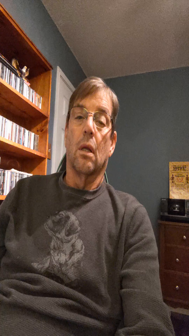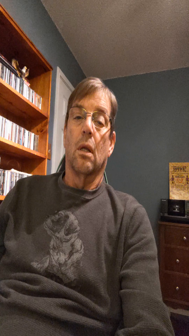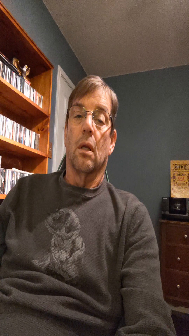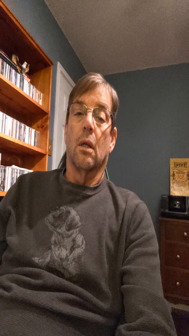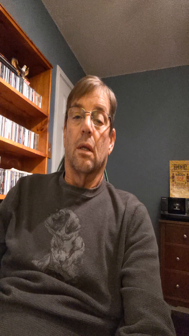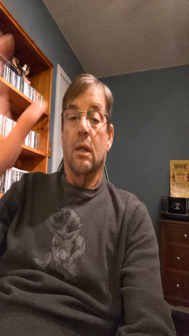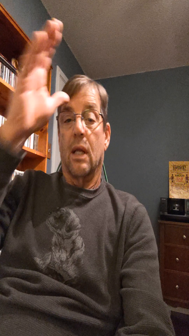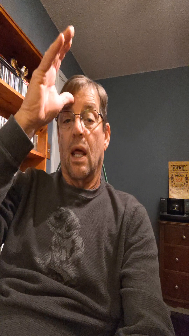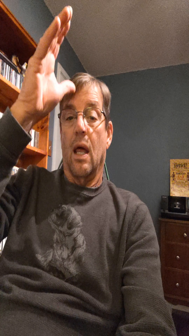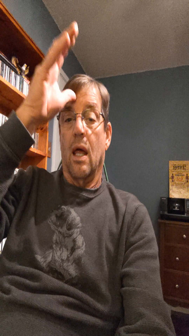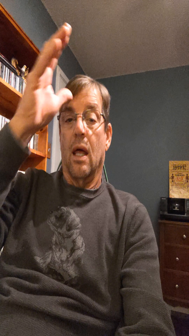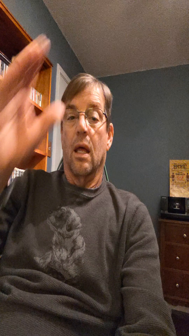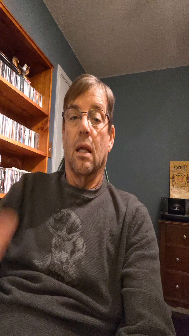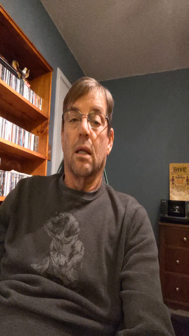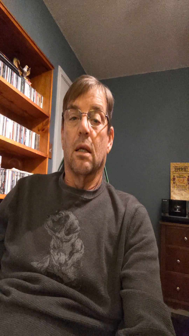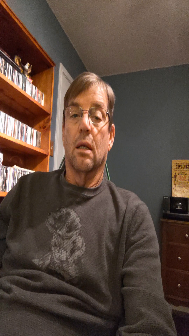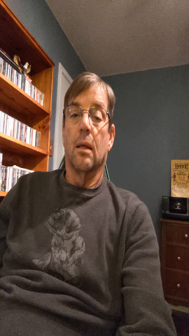dad